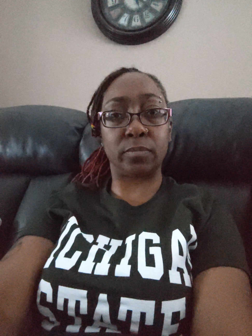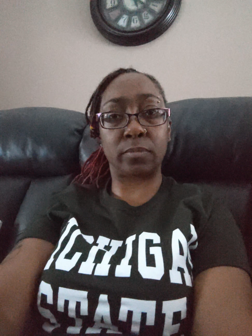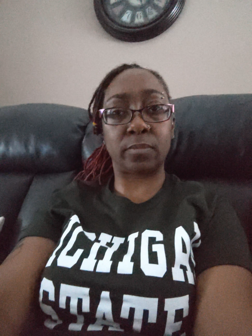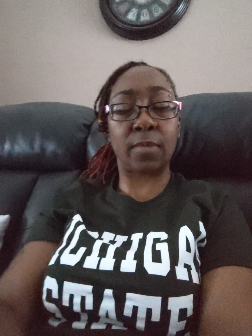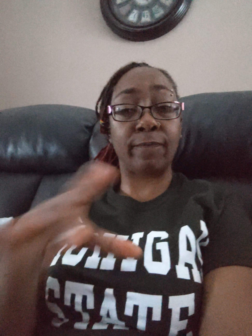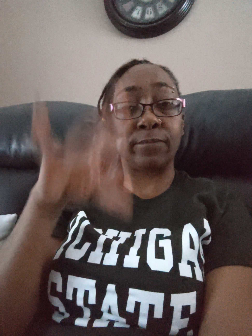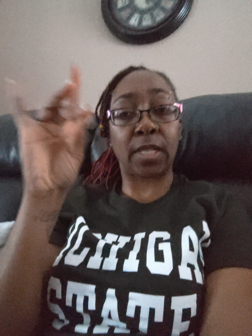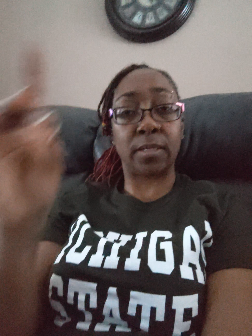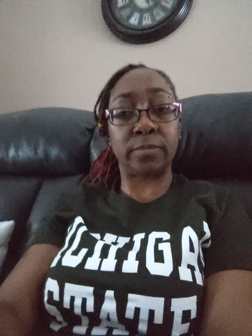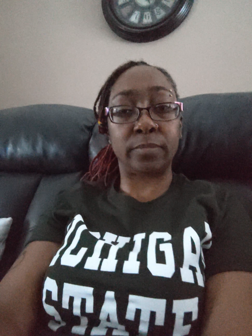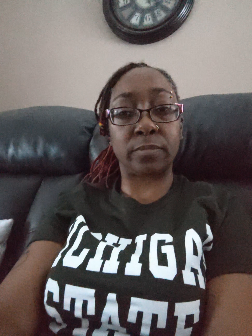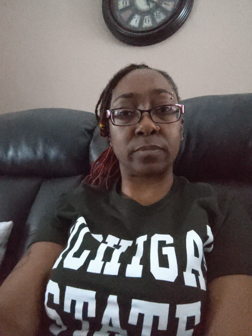find